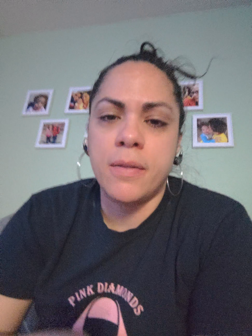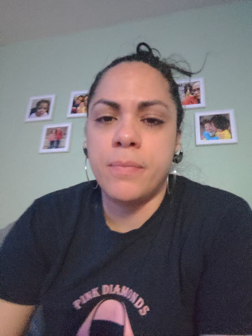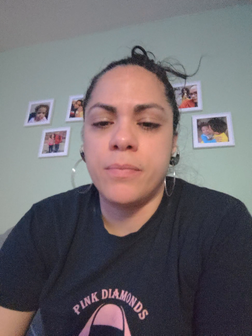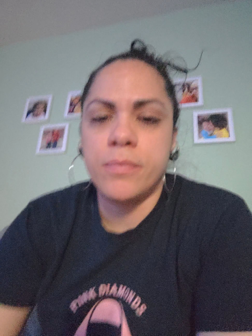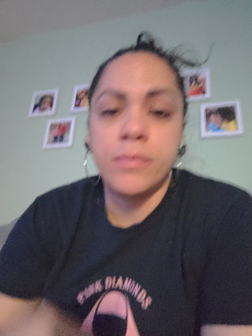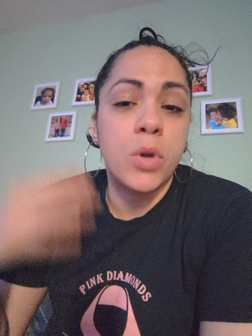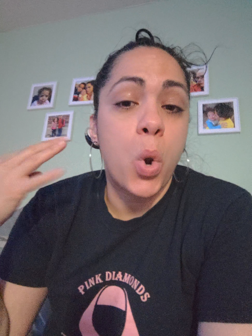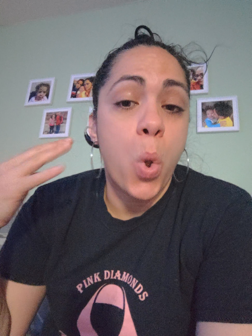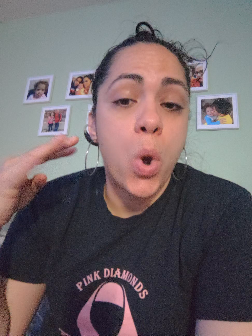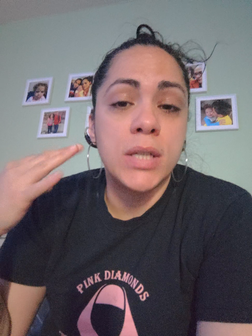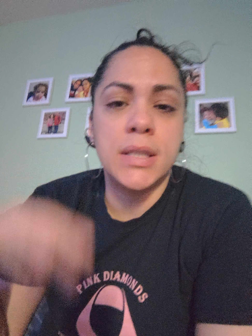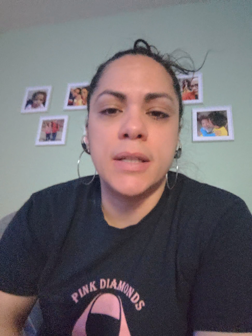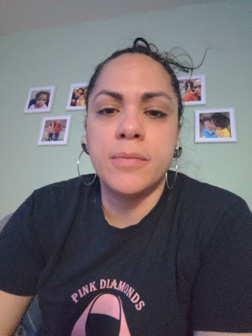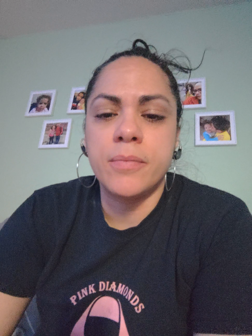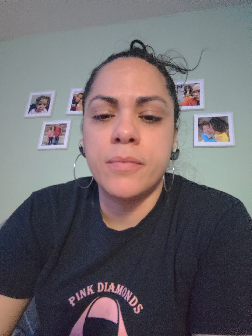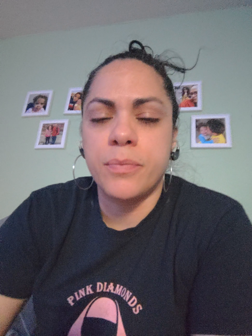noisy